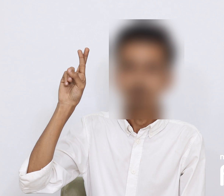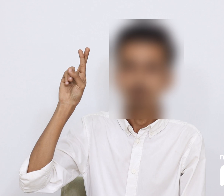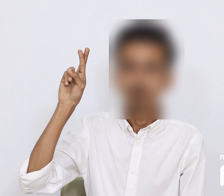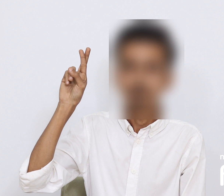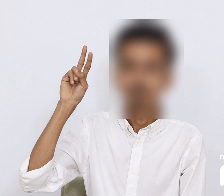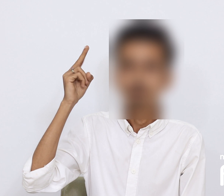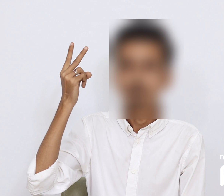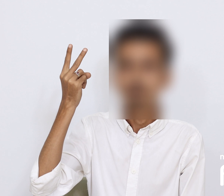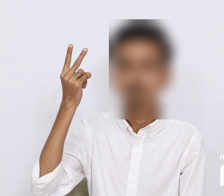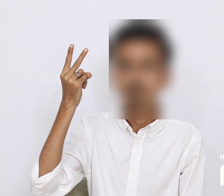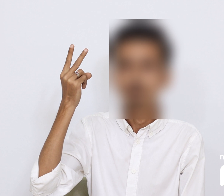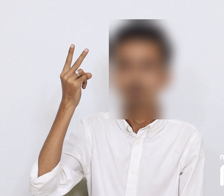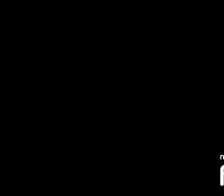ڑ